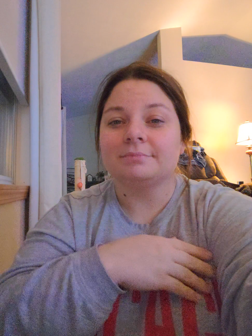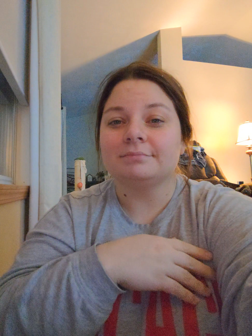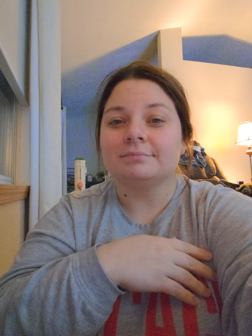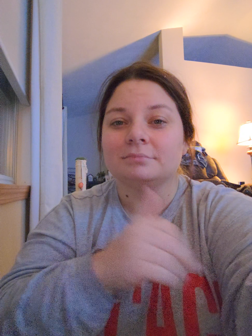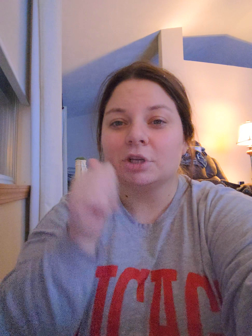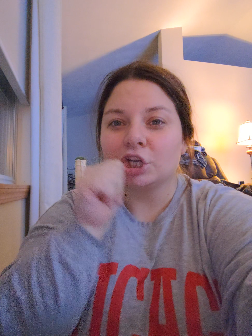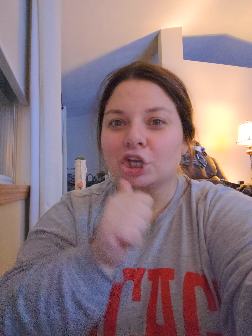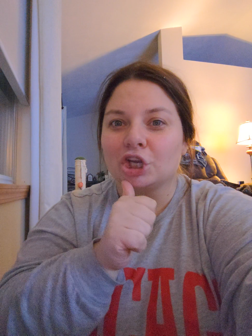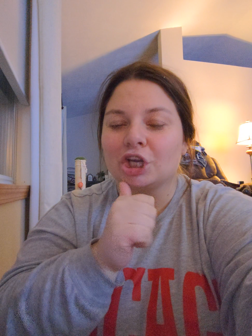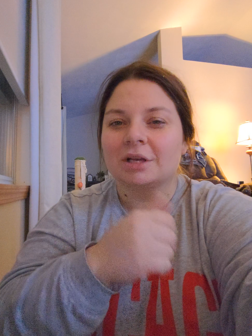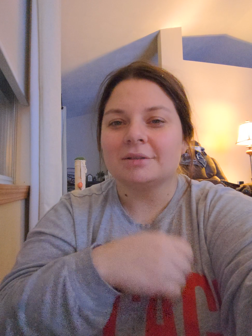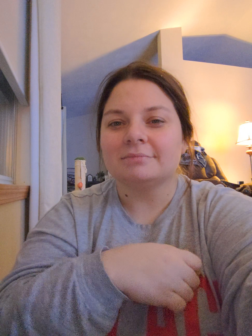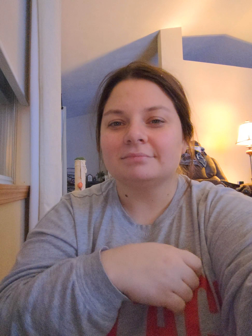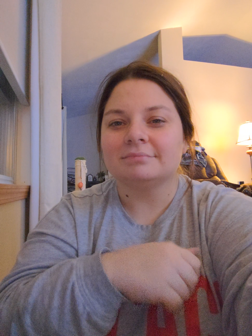girl